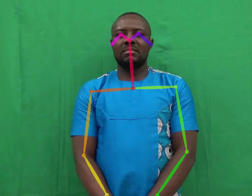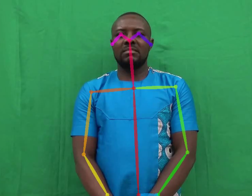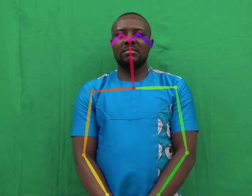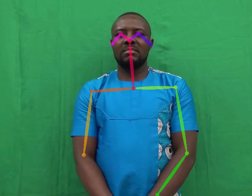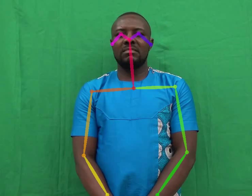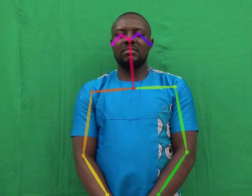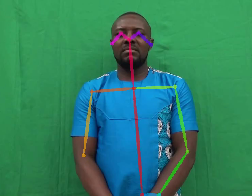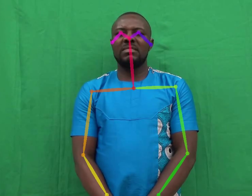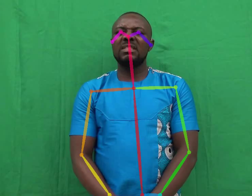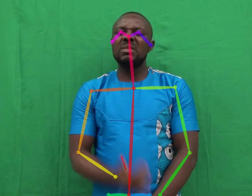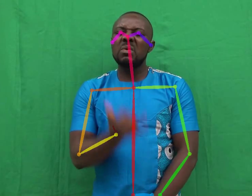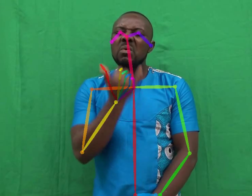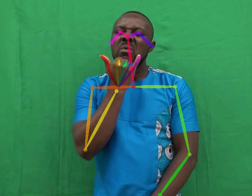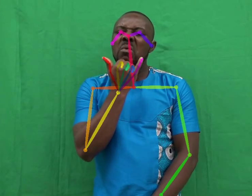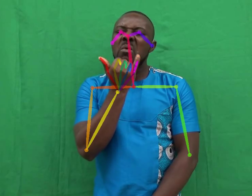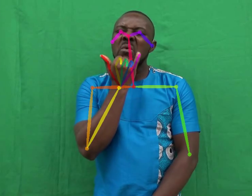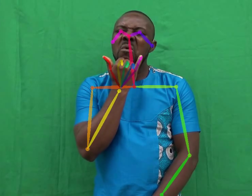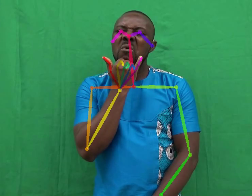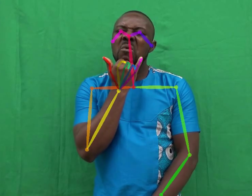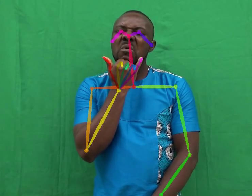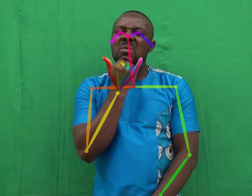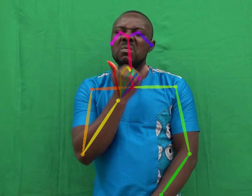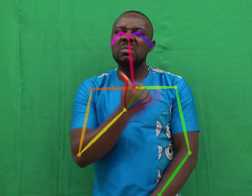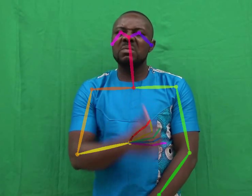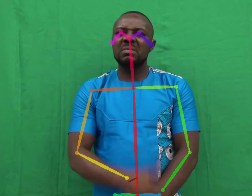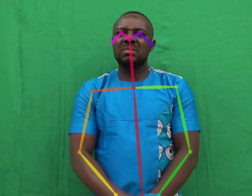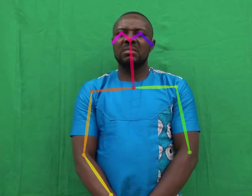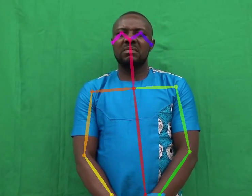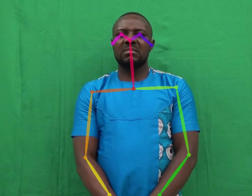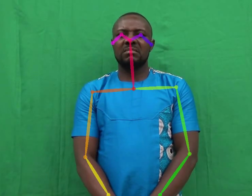wrong